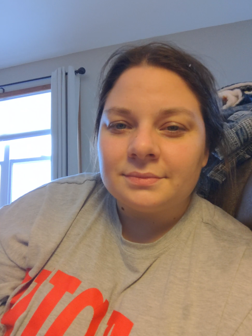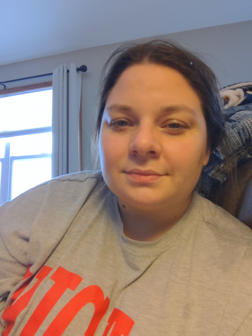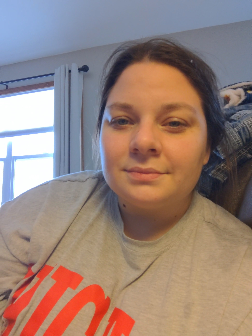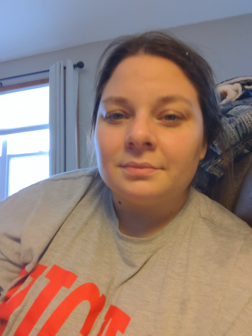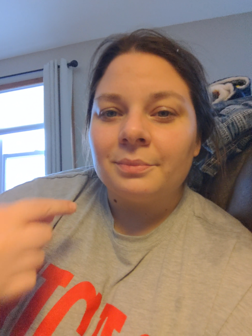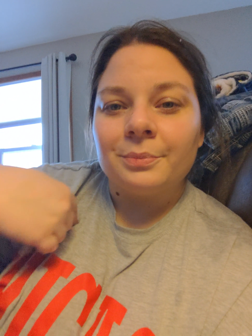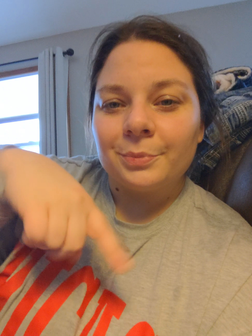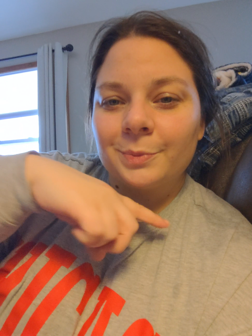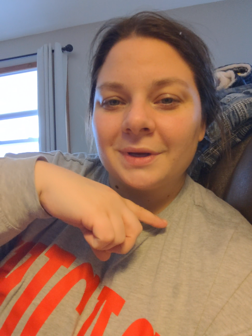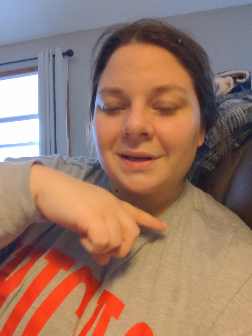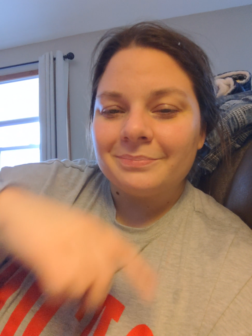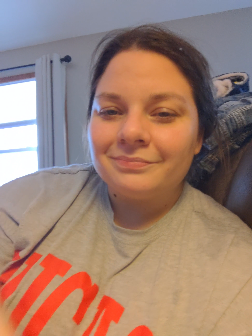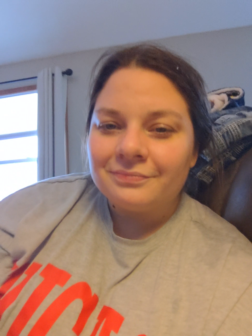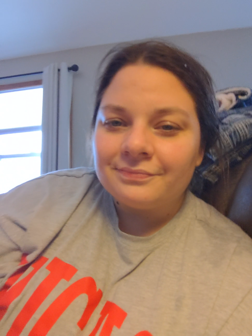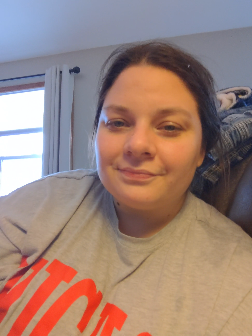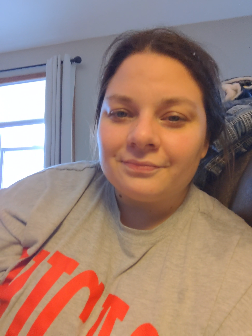we